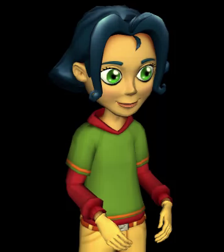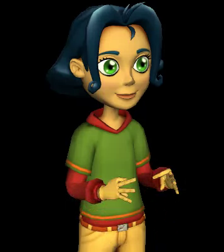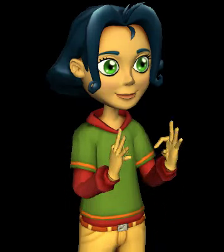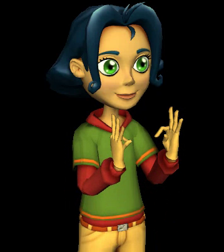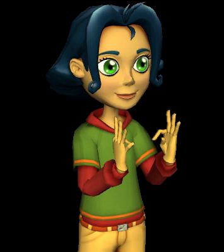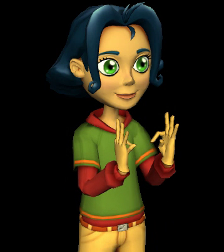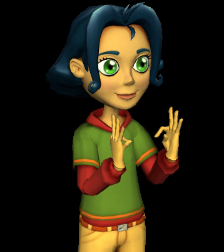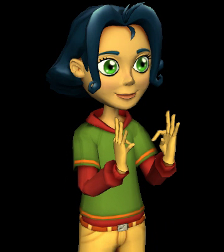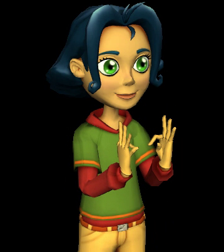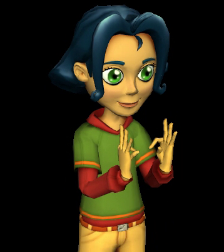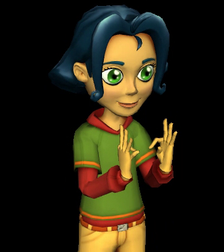خال